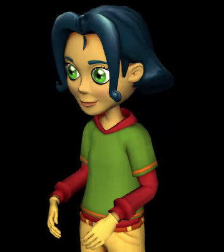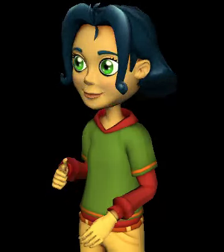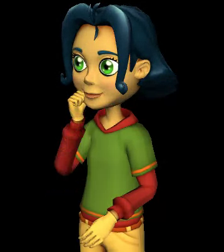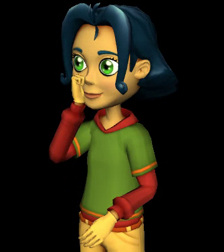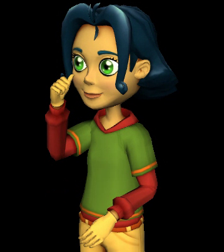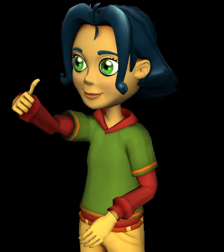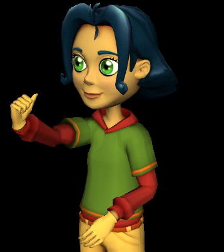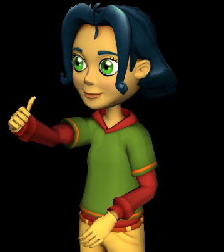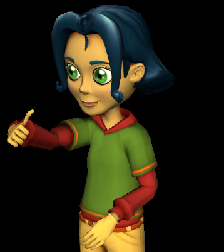بعد غد